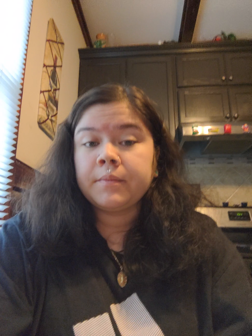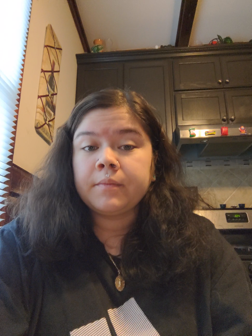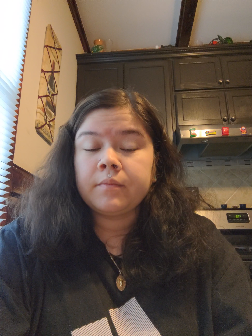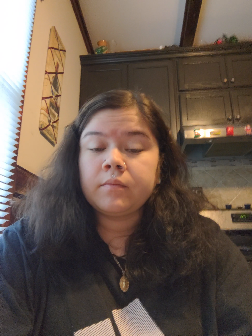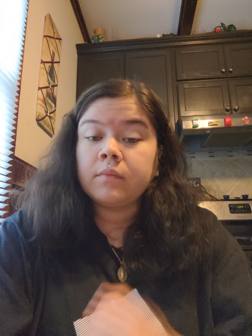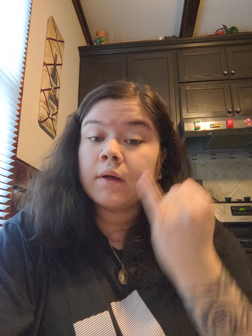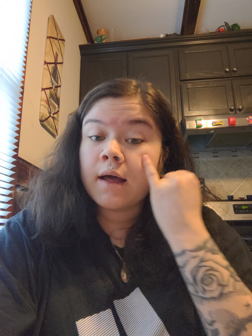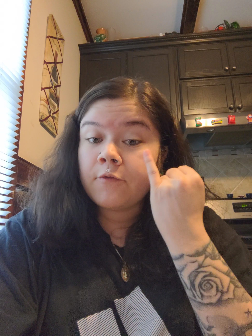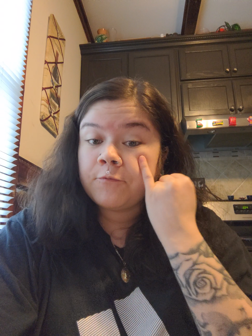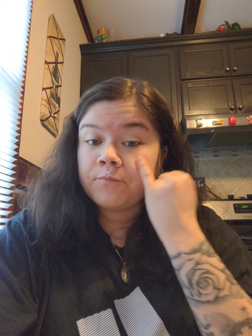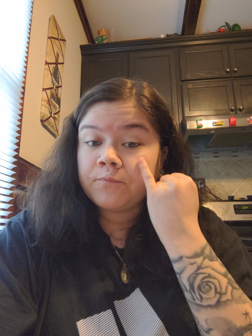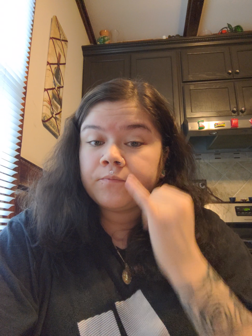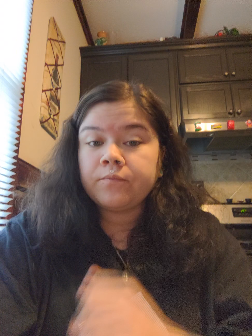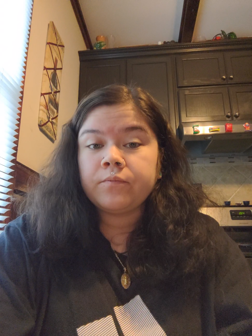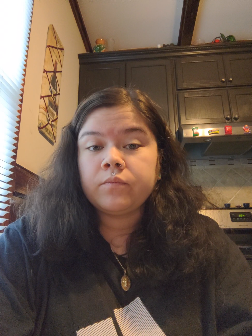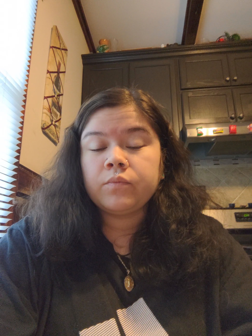if